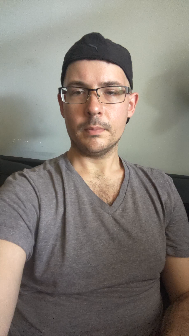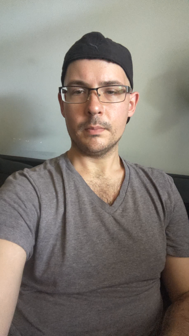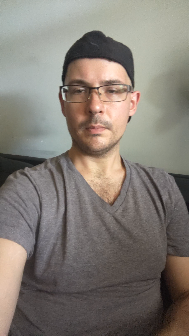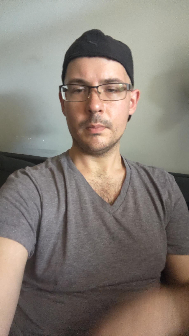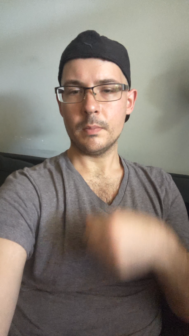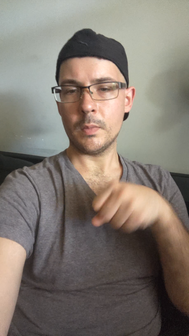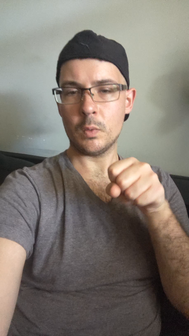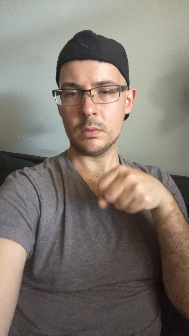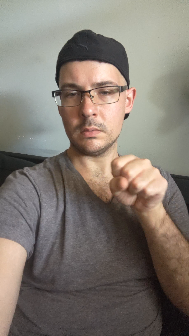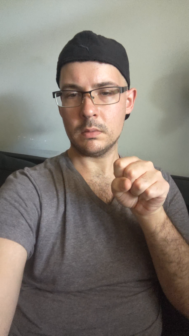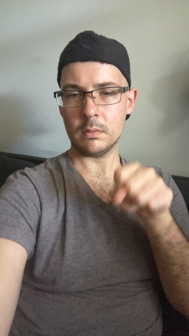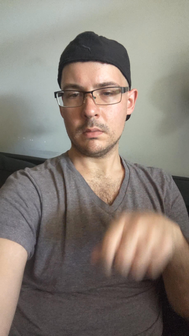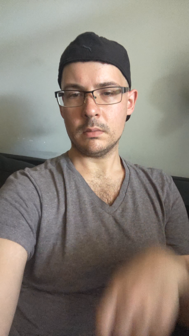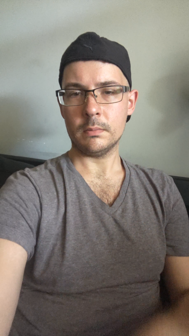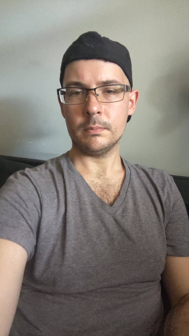motorcycle